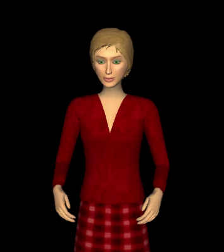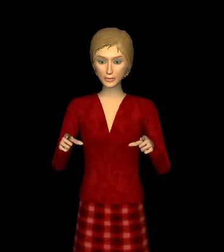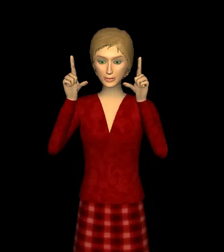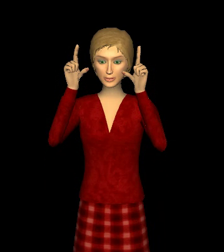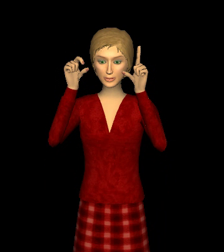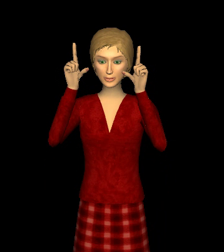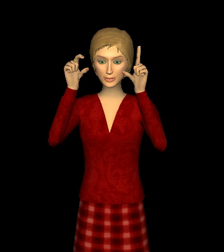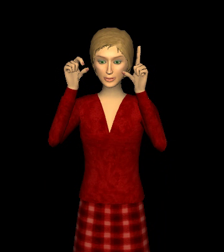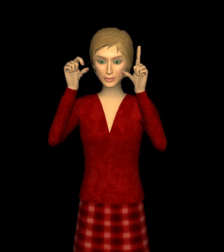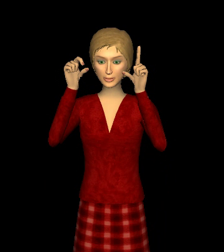كاميرا